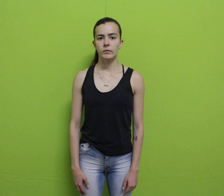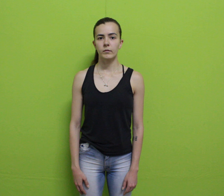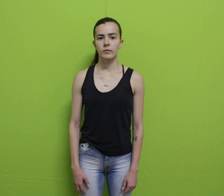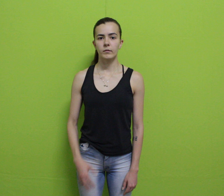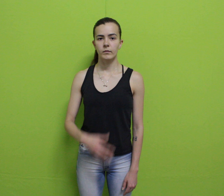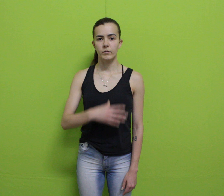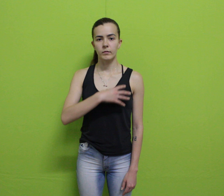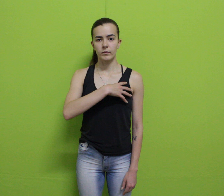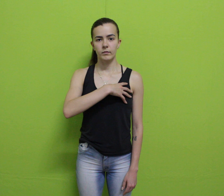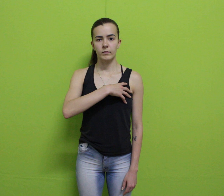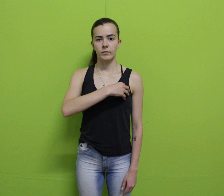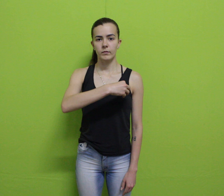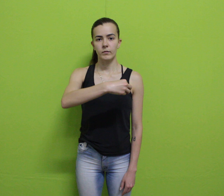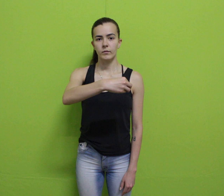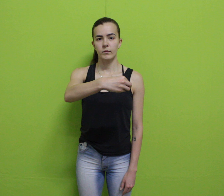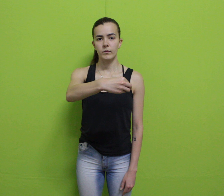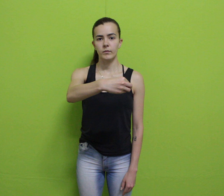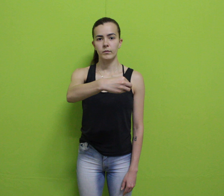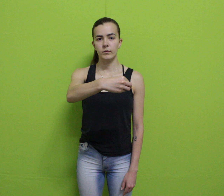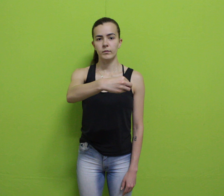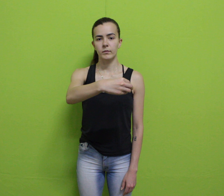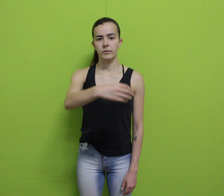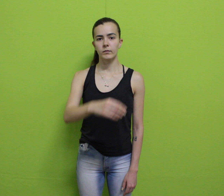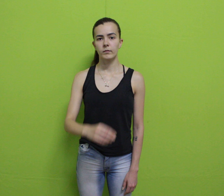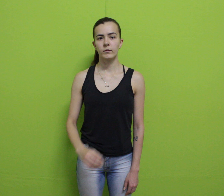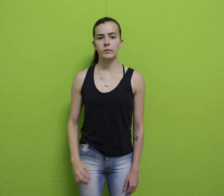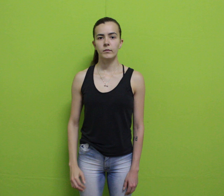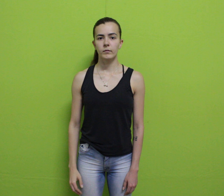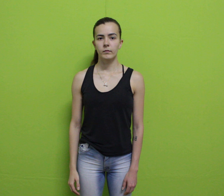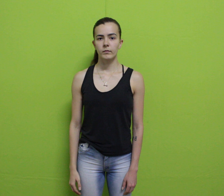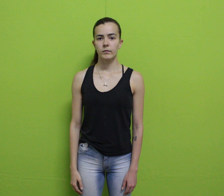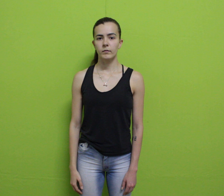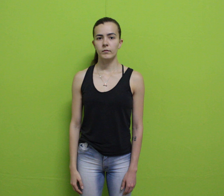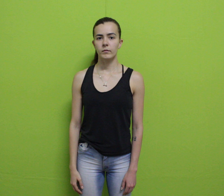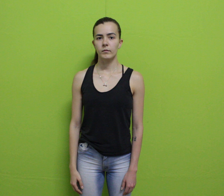filho